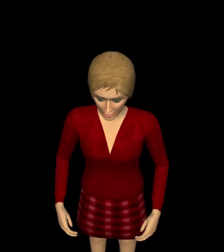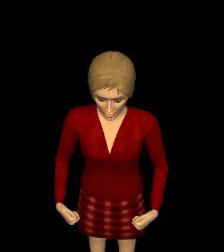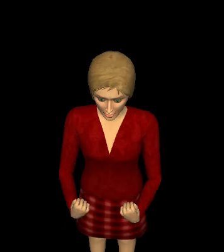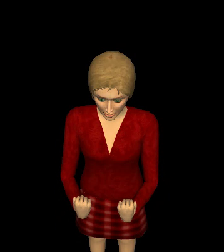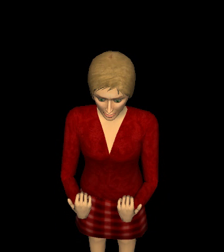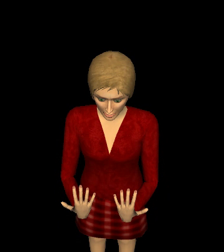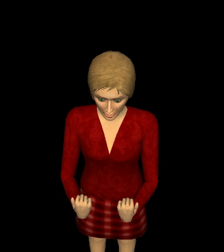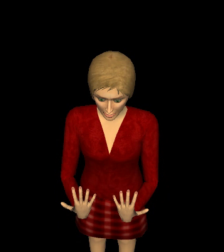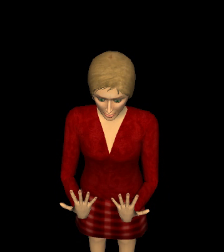كم